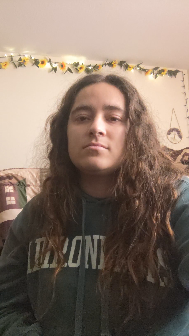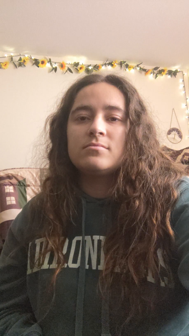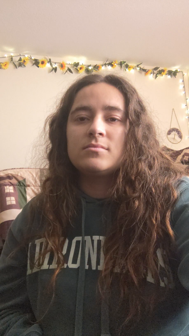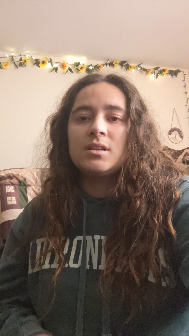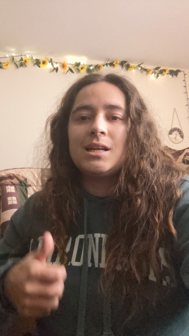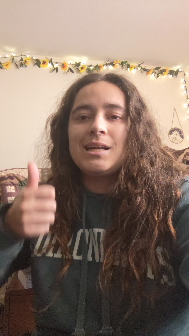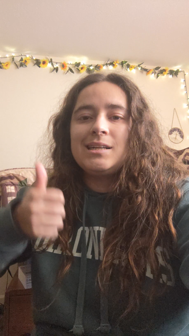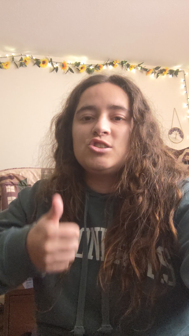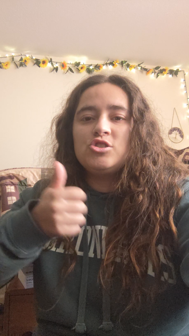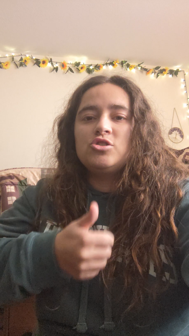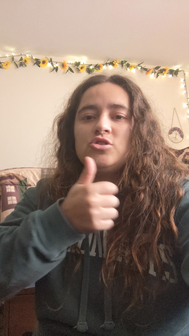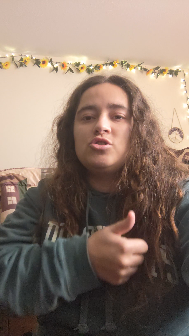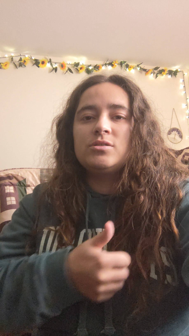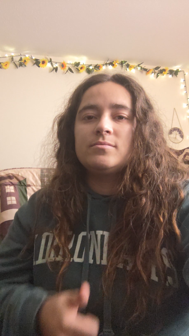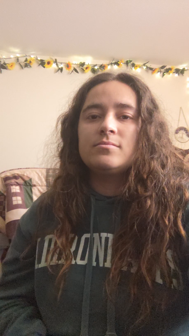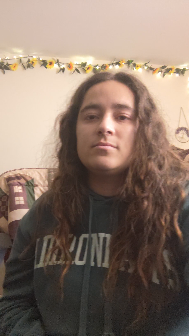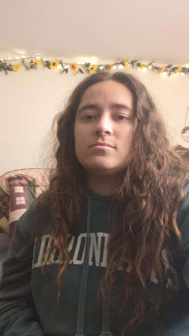each